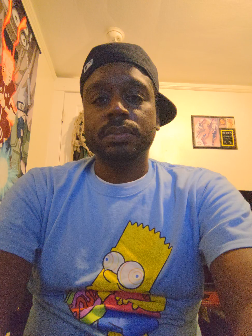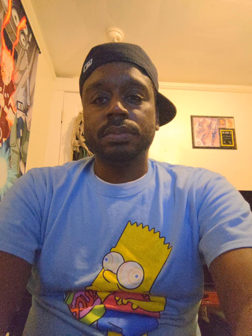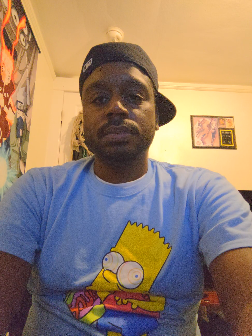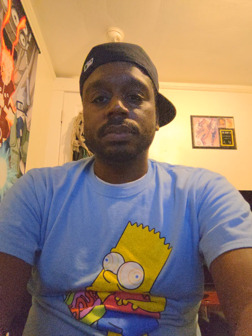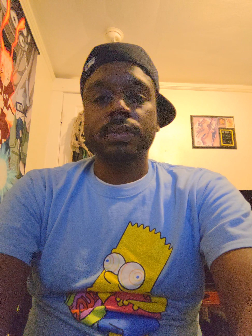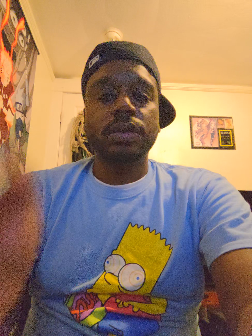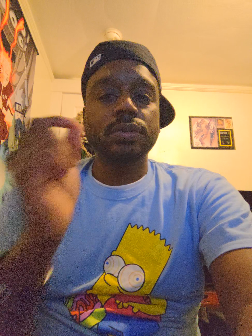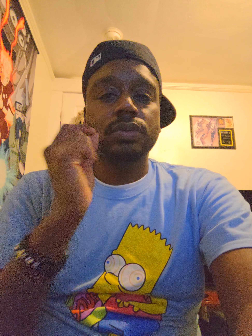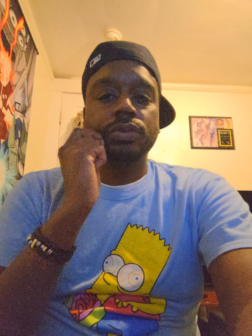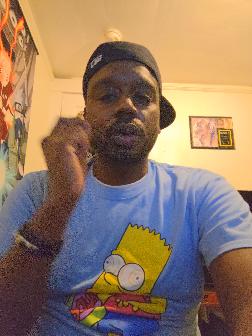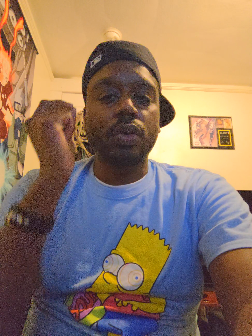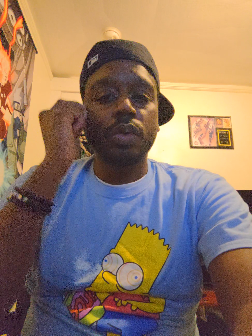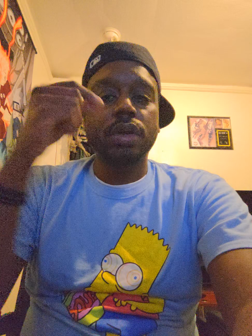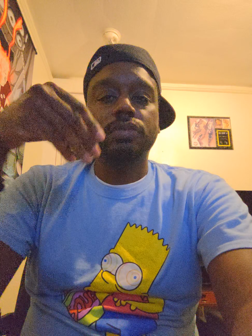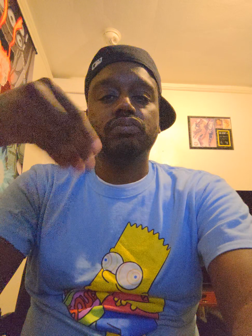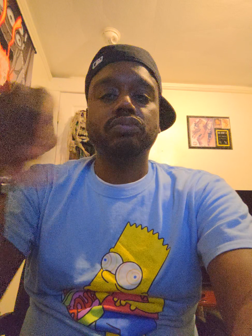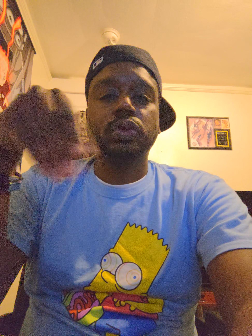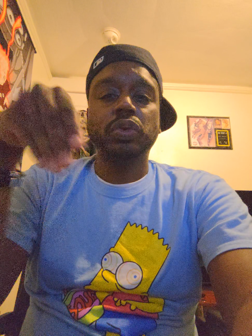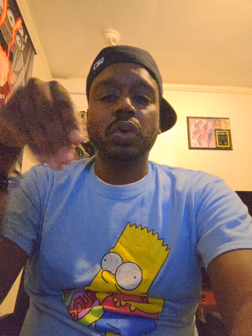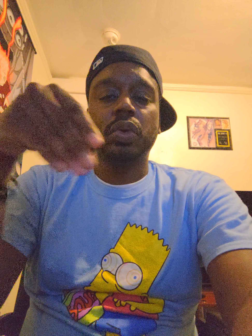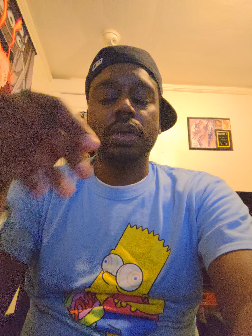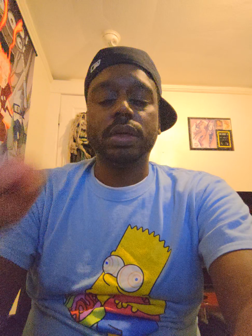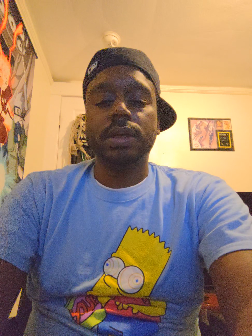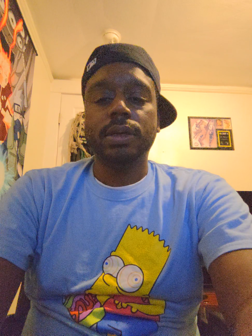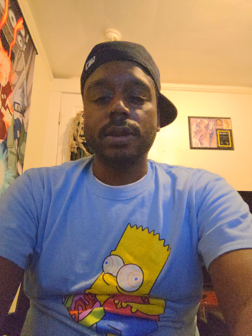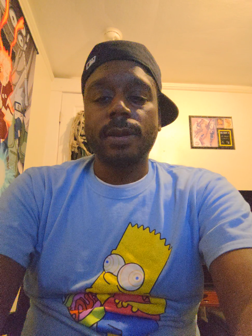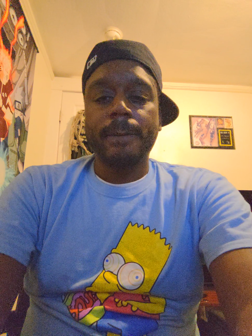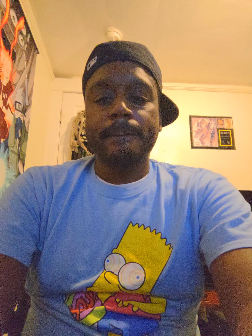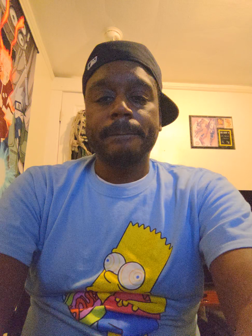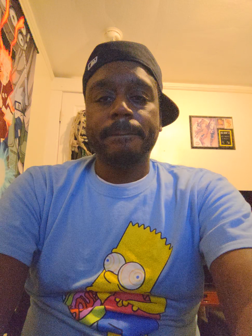store